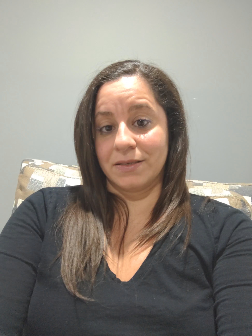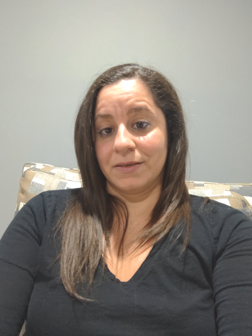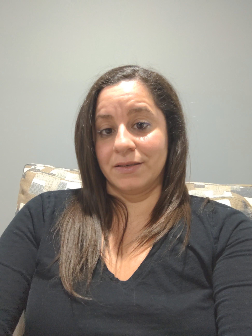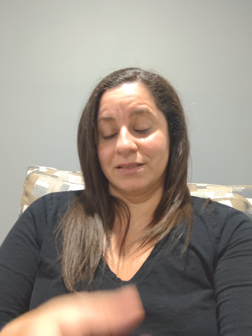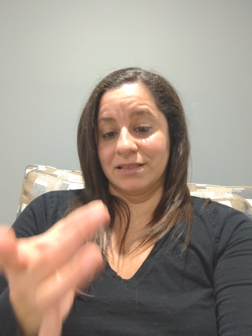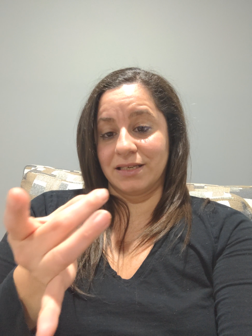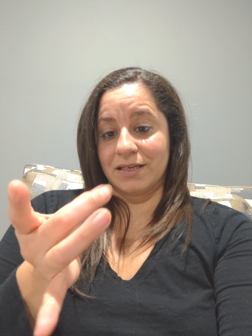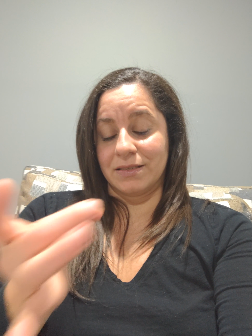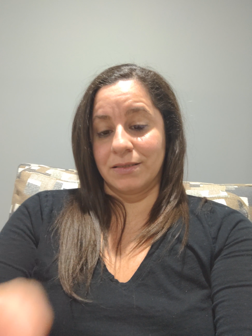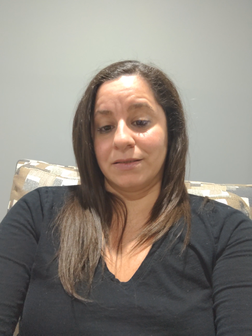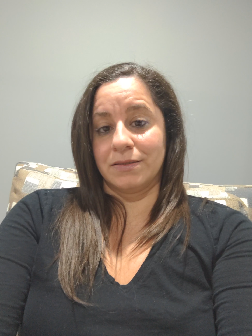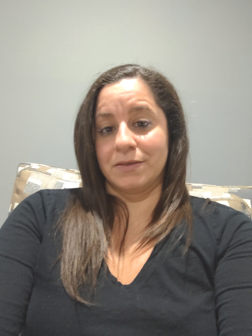sticky